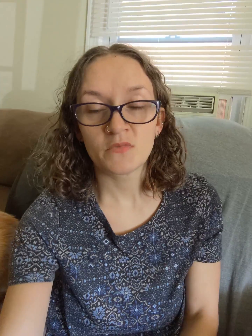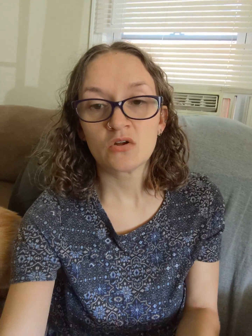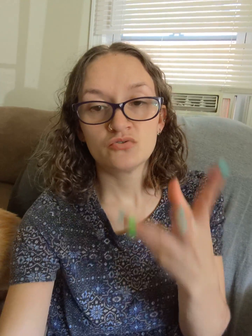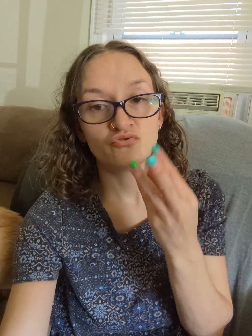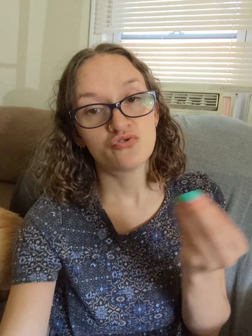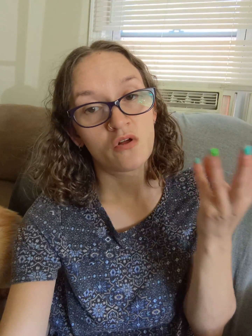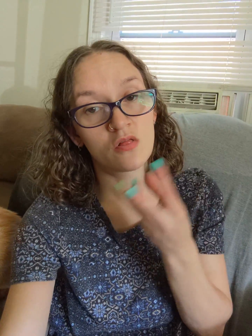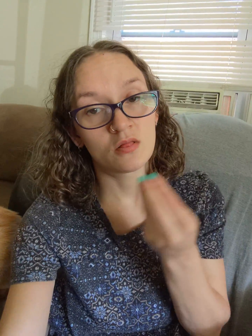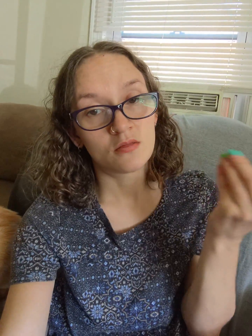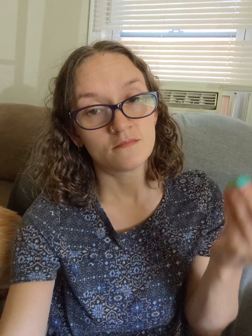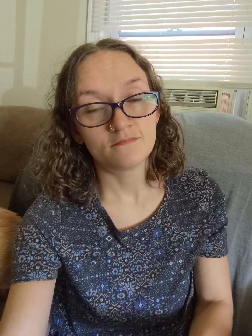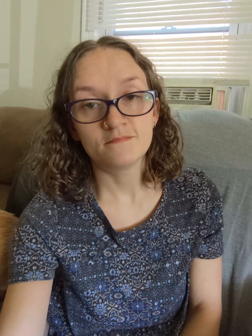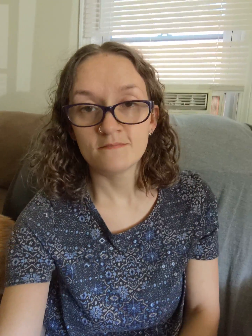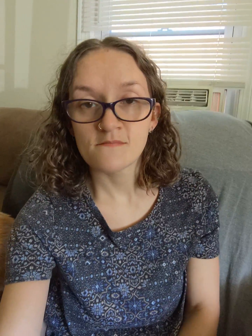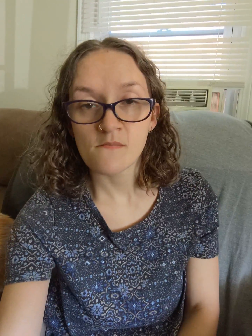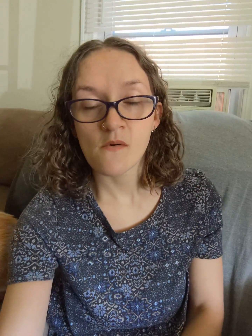gentle